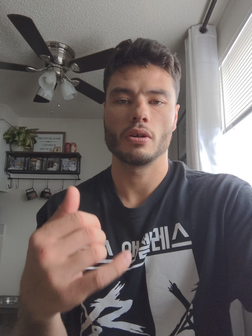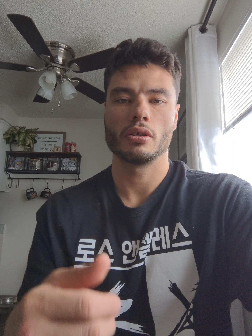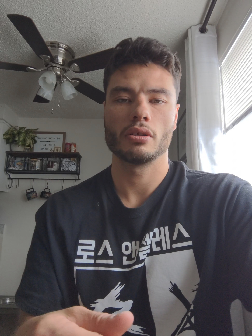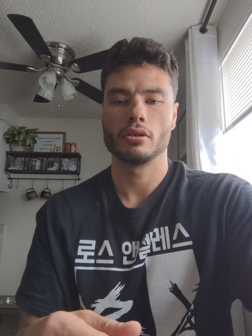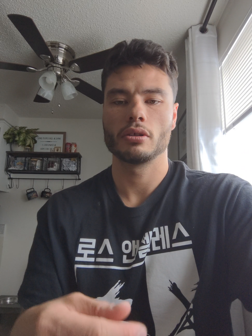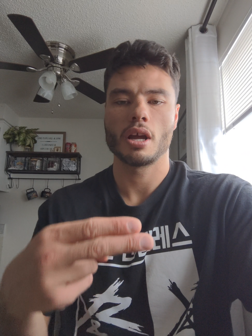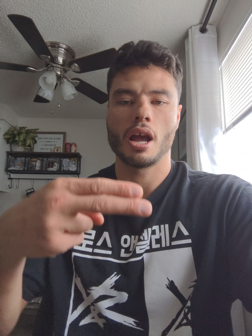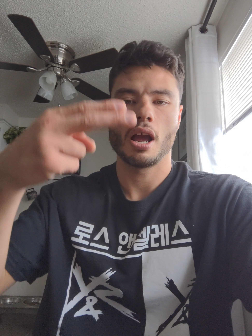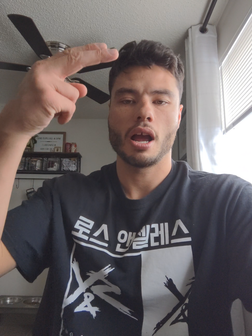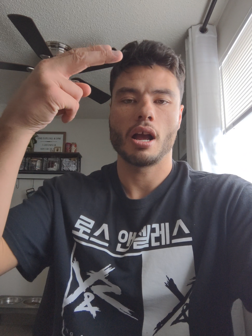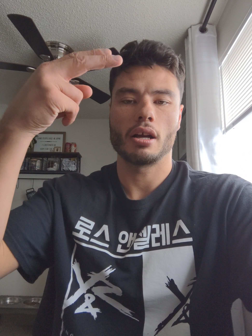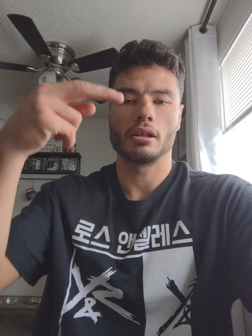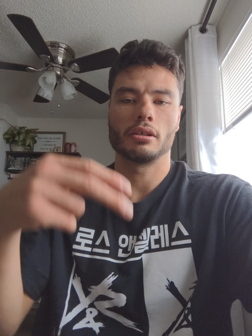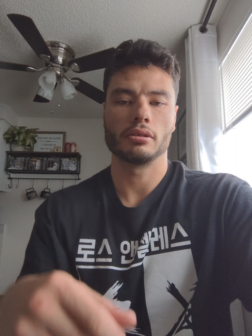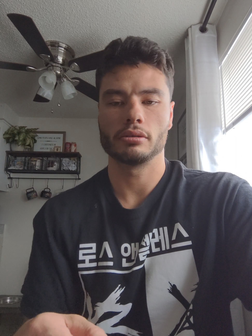high